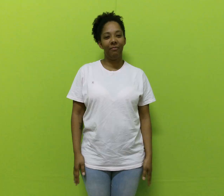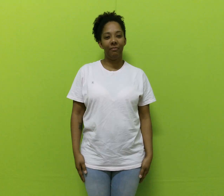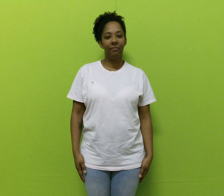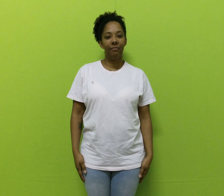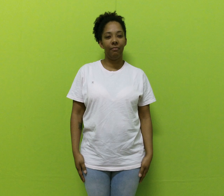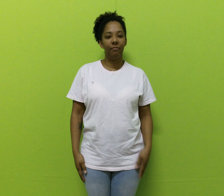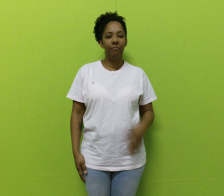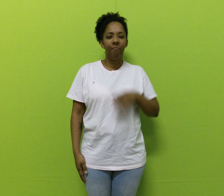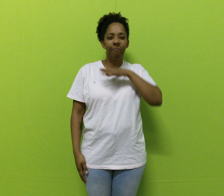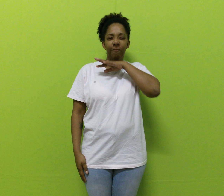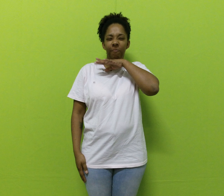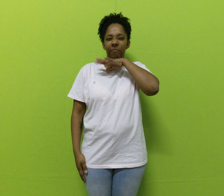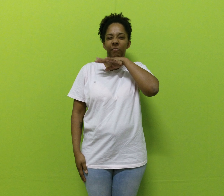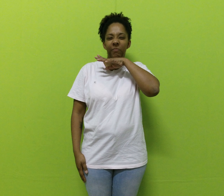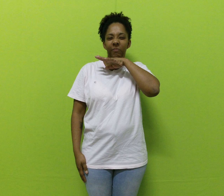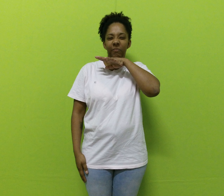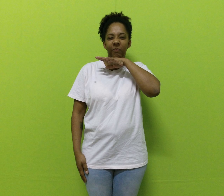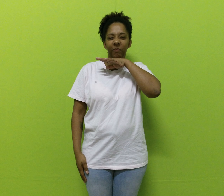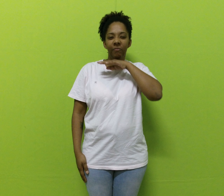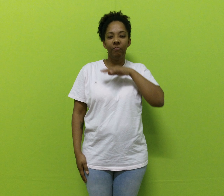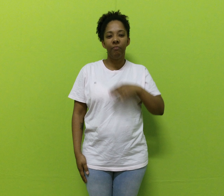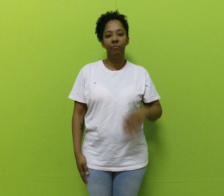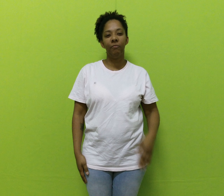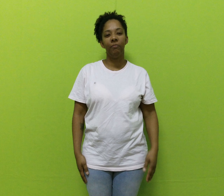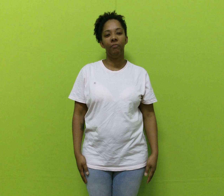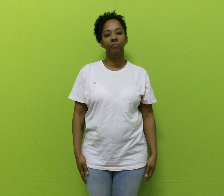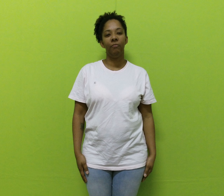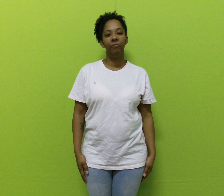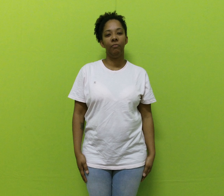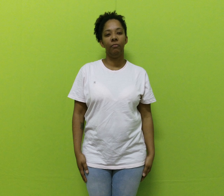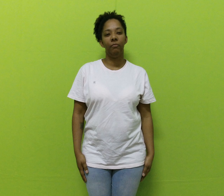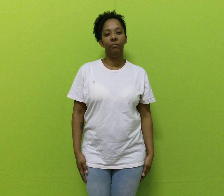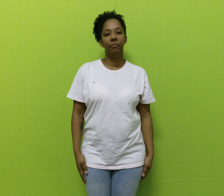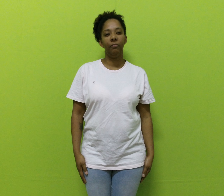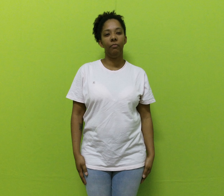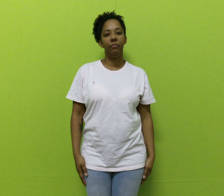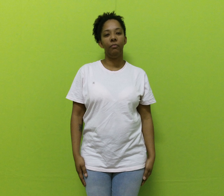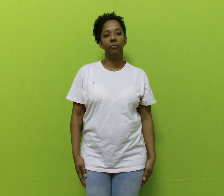ruim